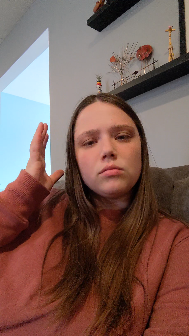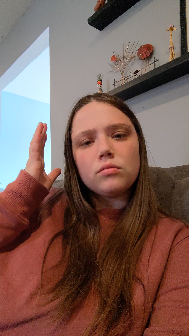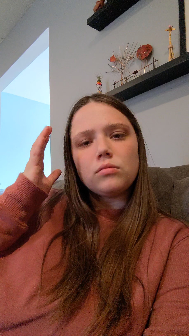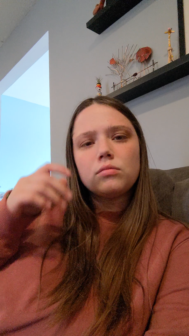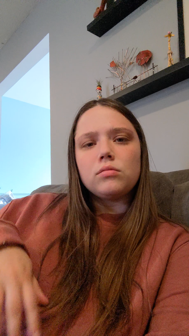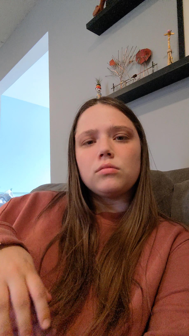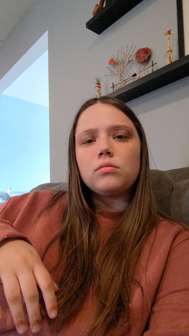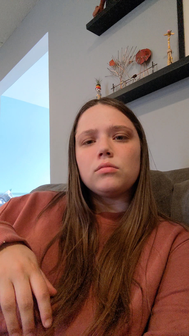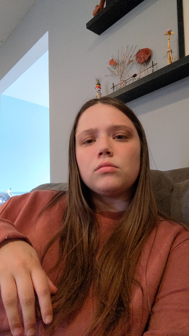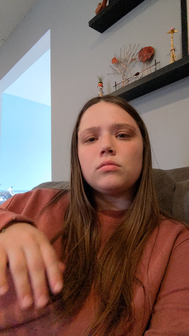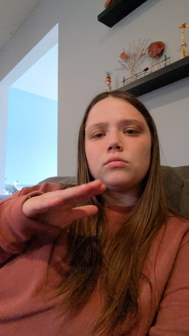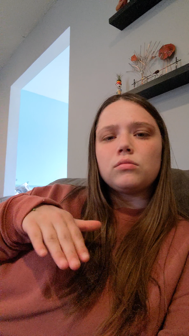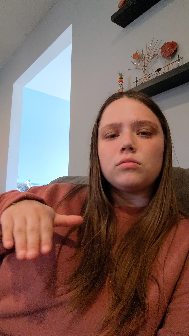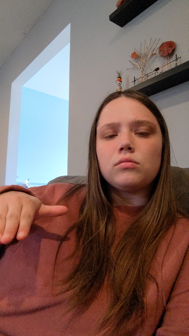children